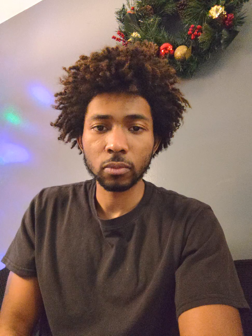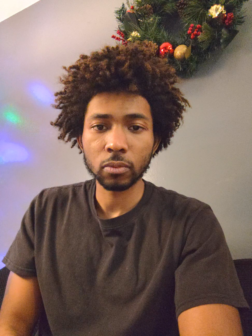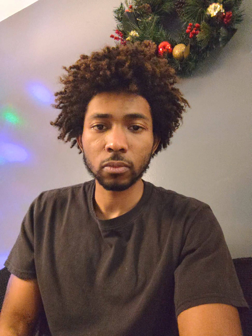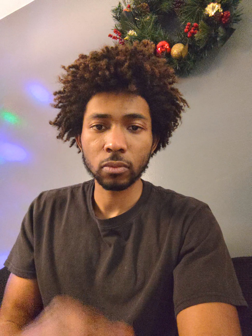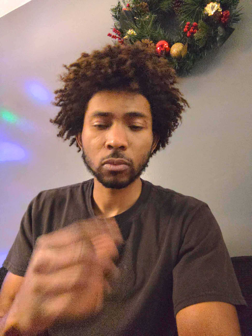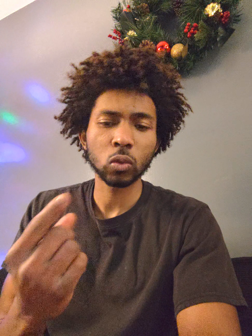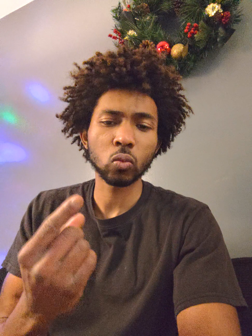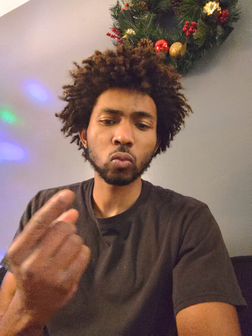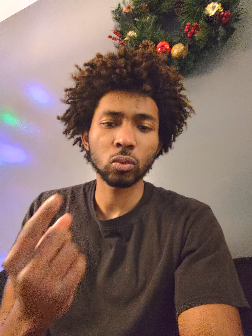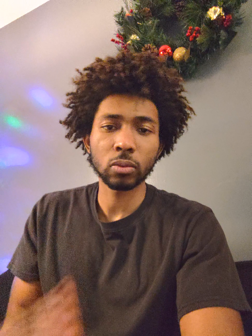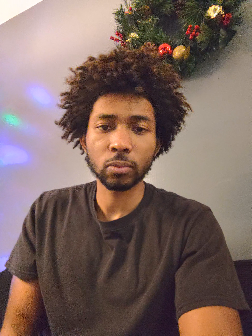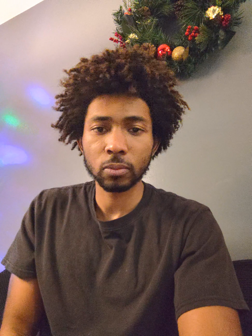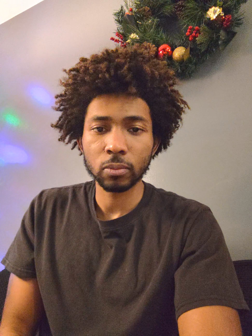owie